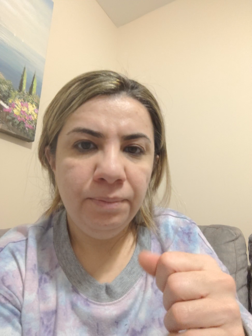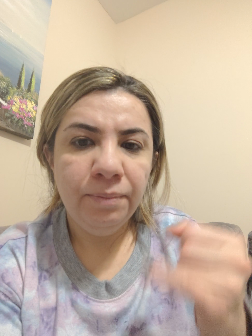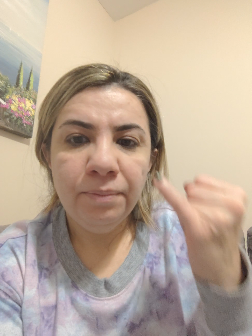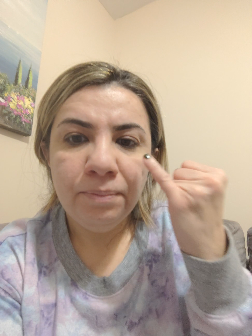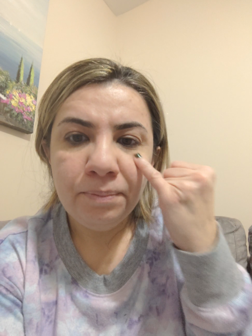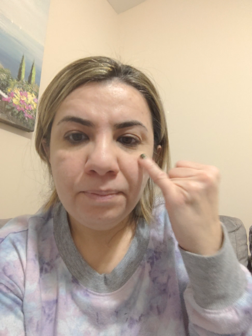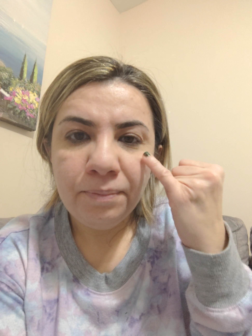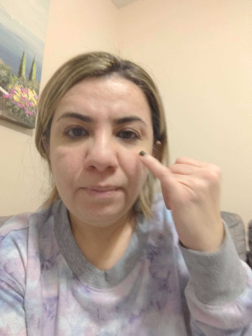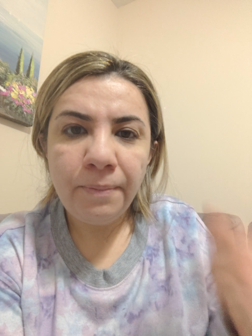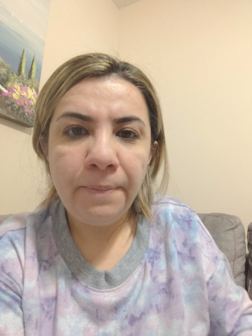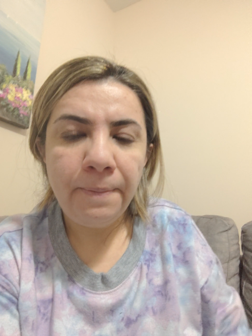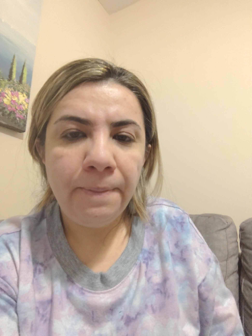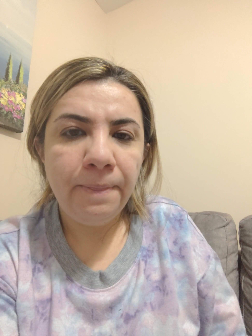if